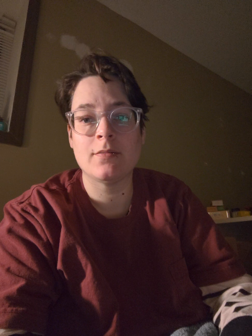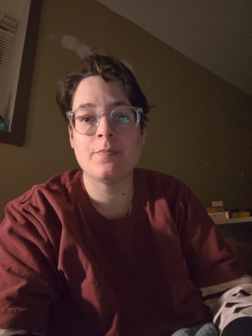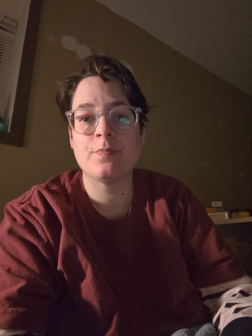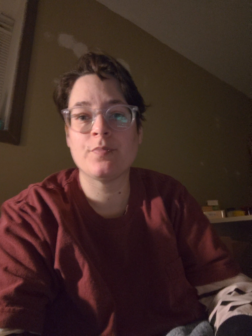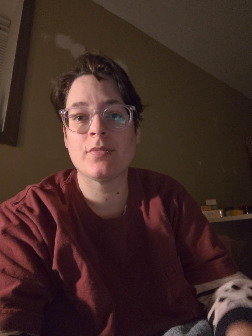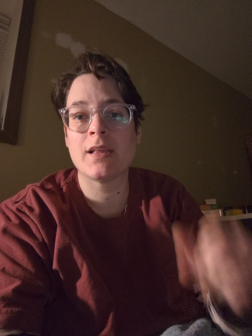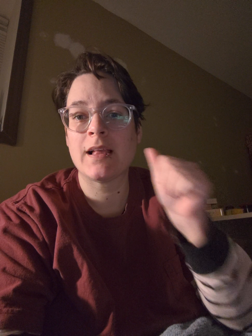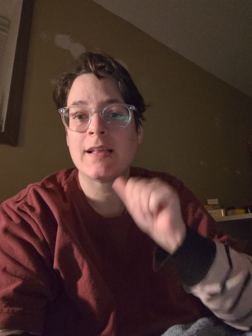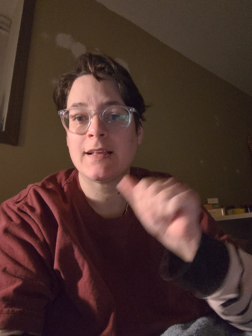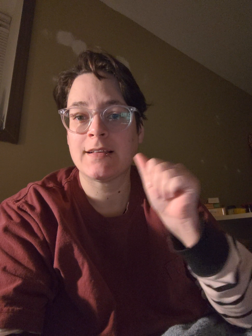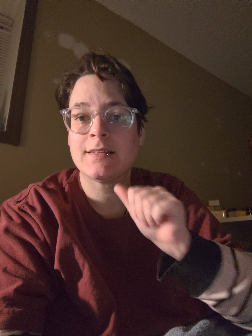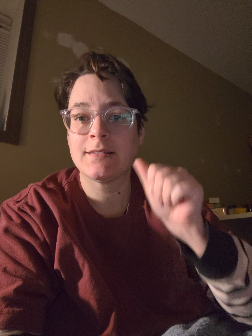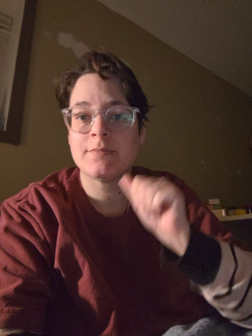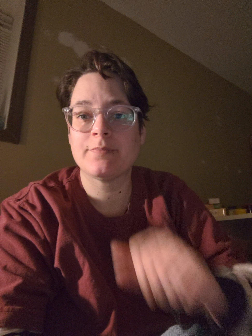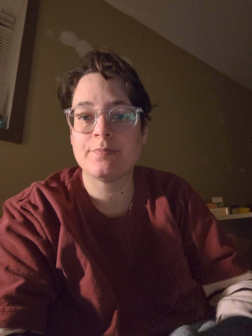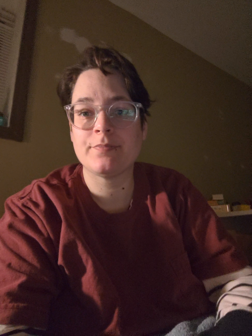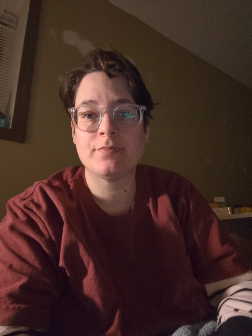aunt